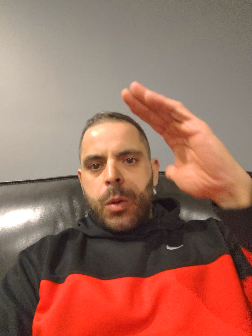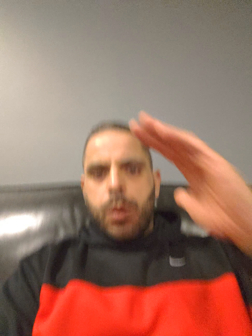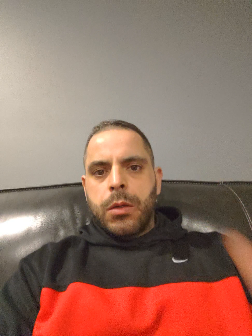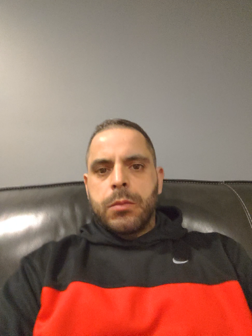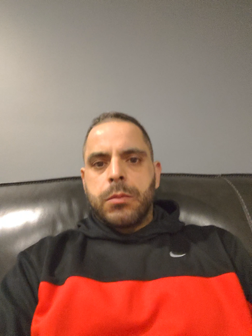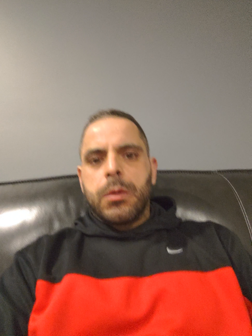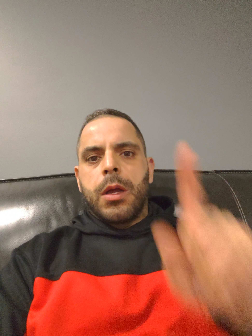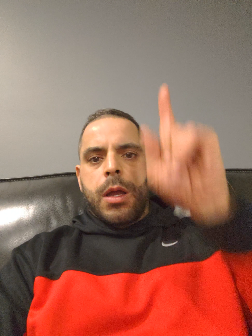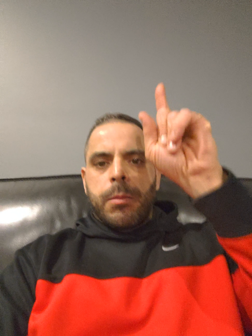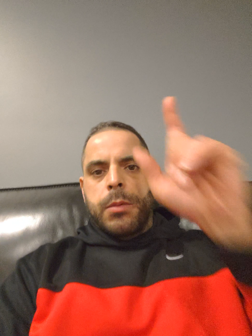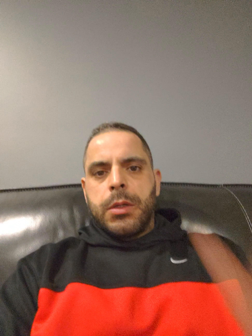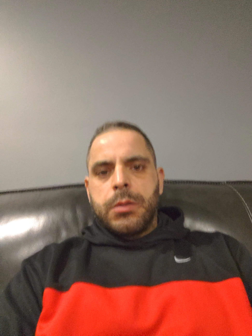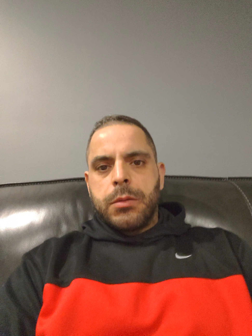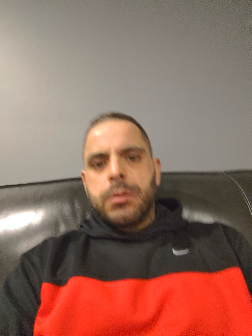up